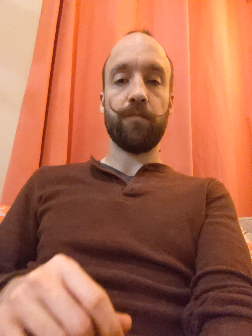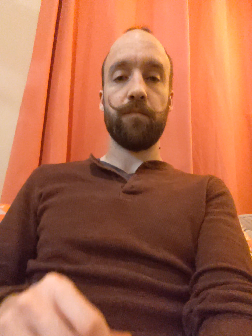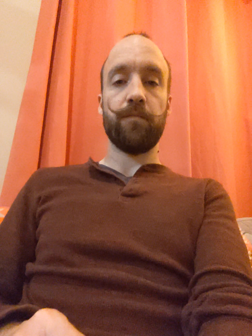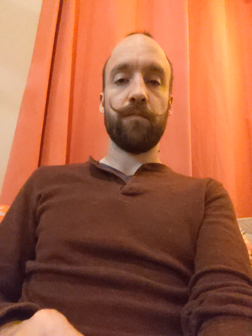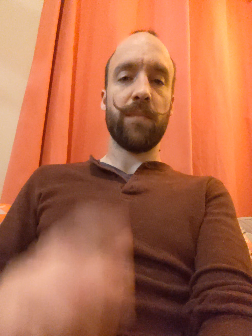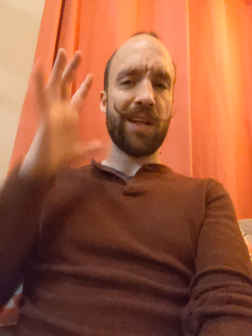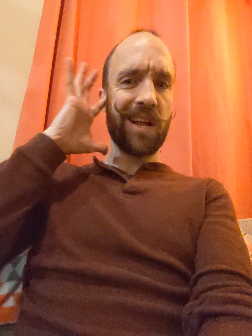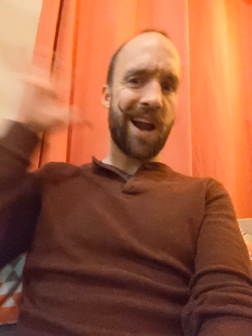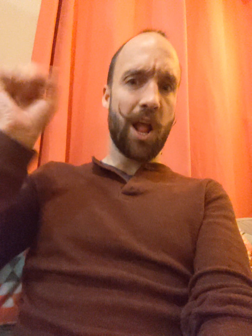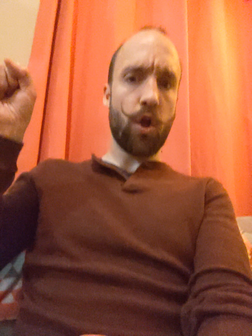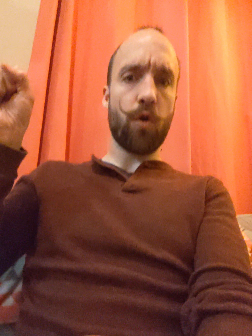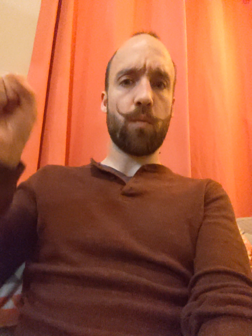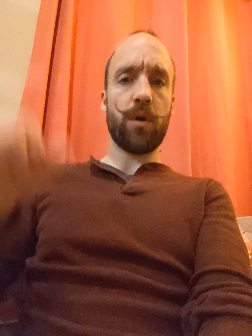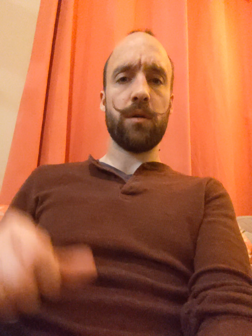loud